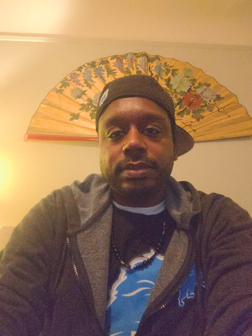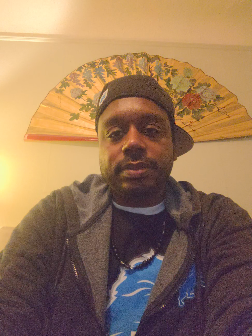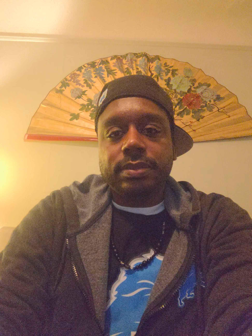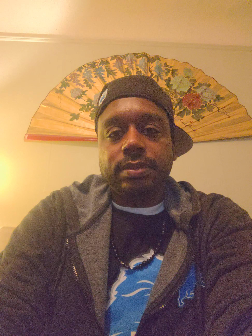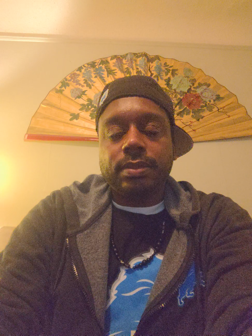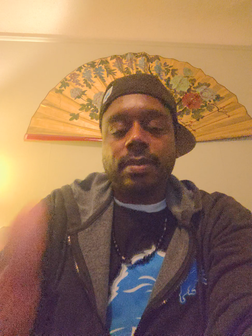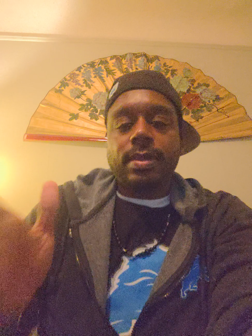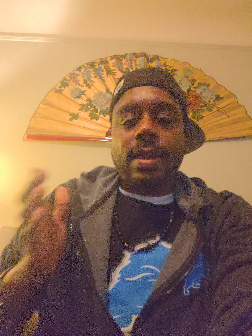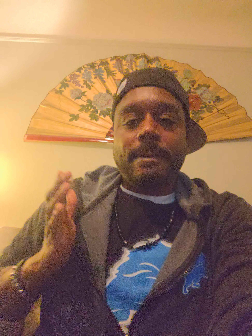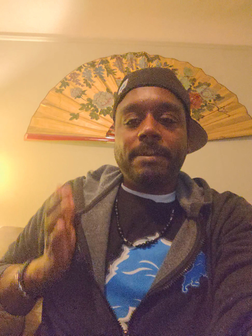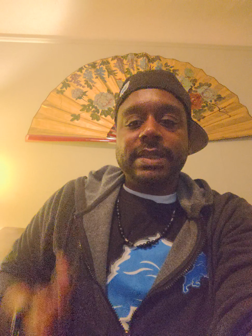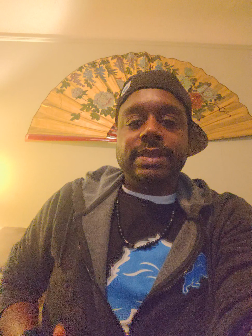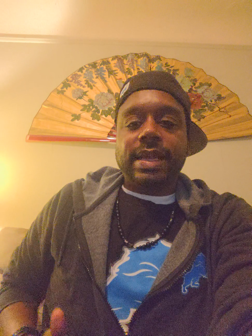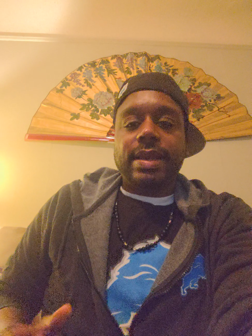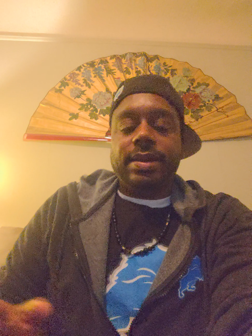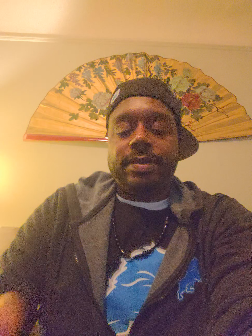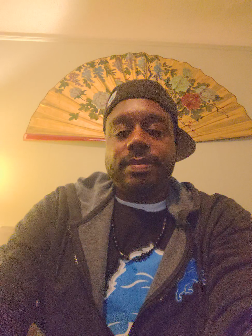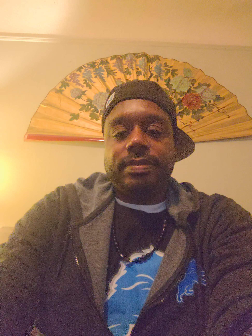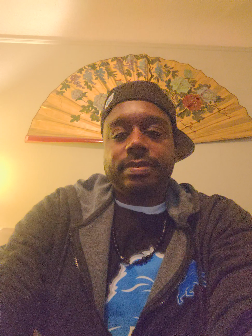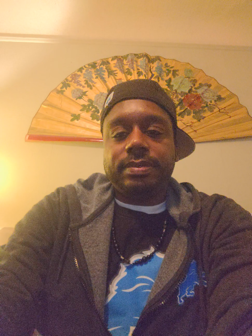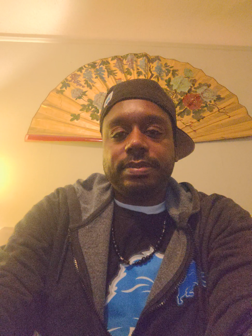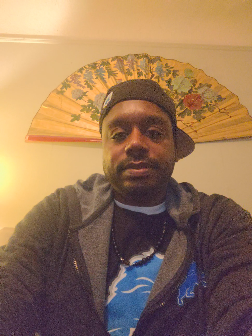beside